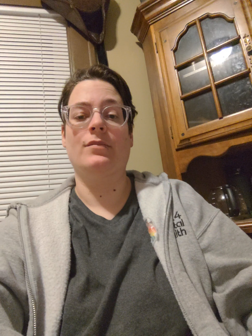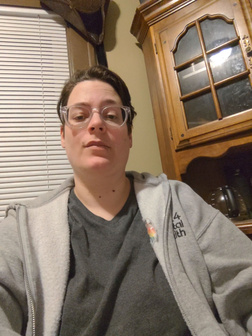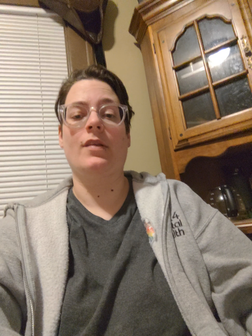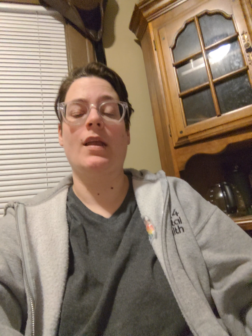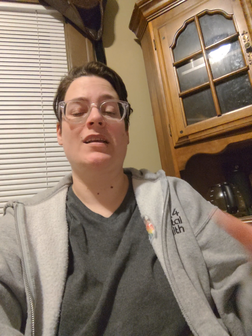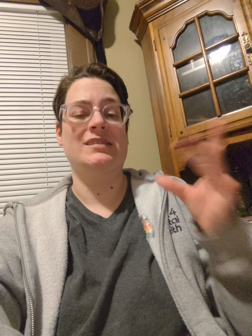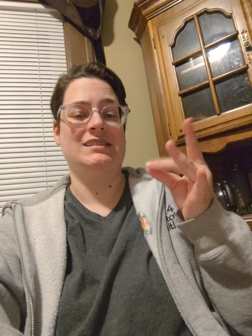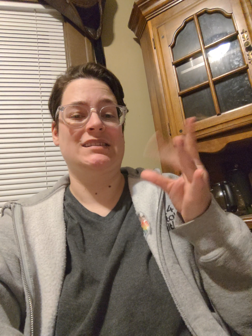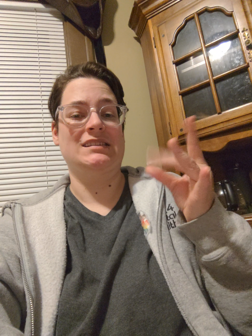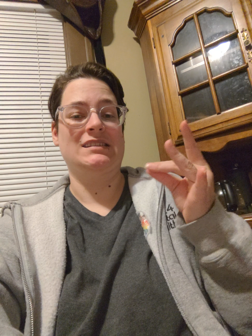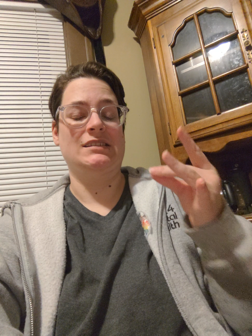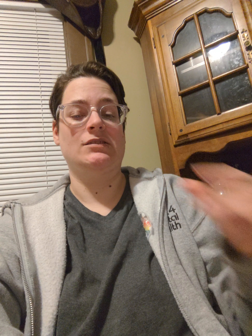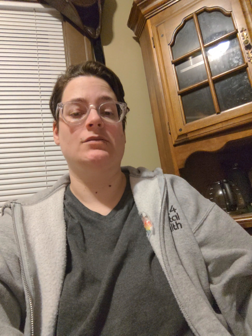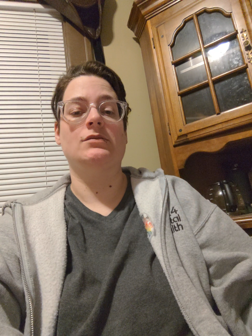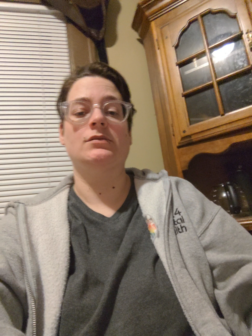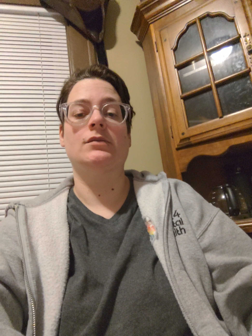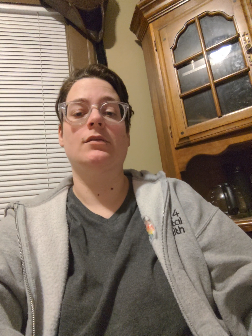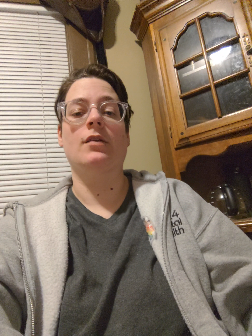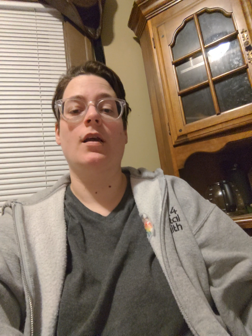sticky